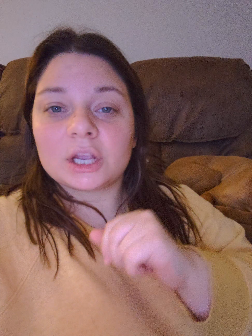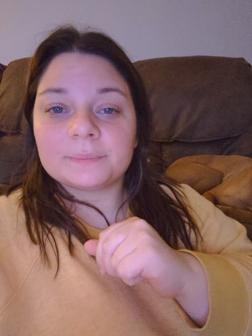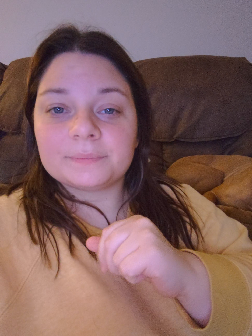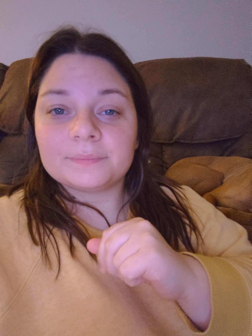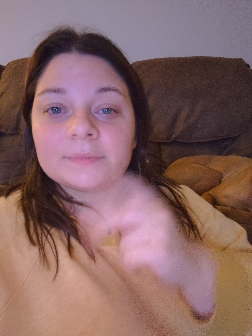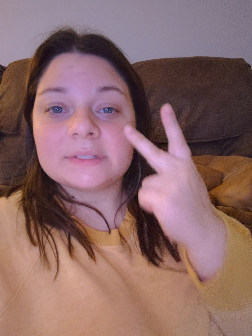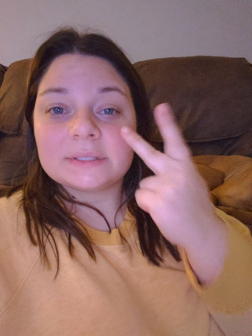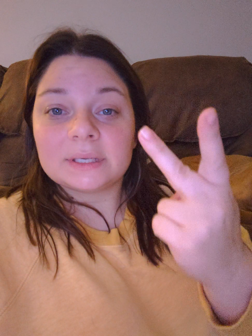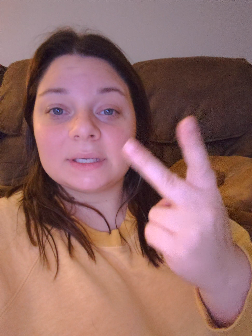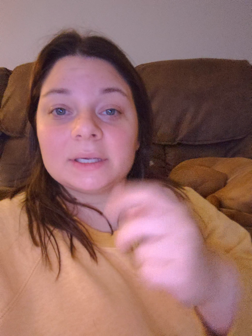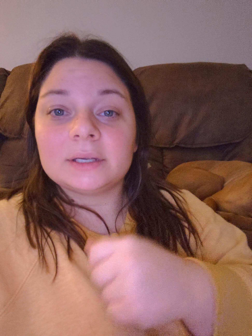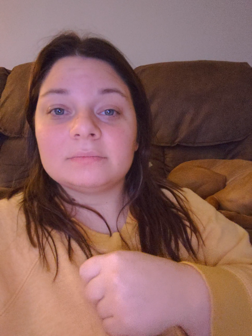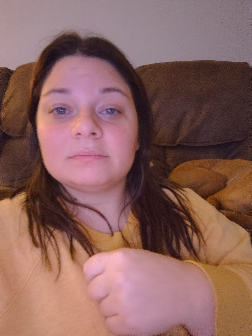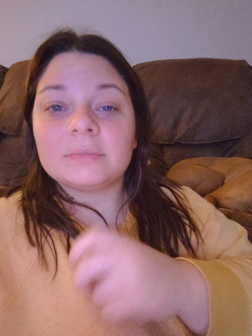see